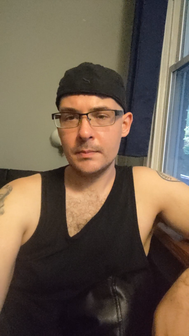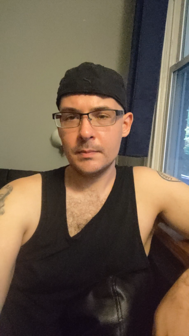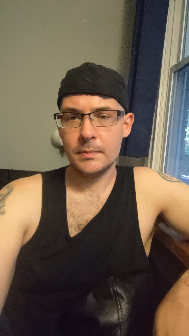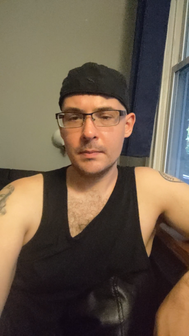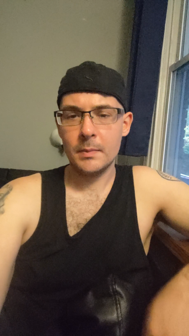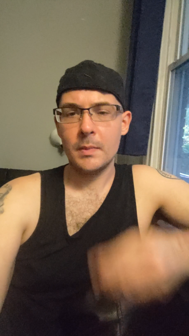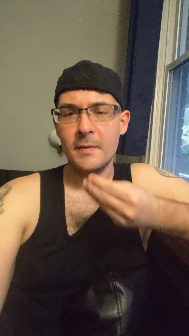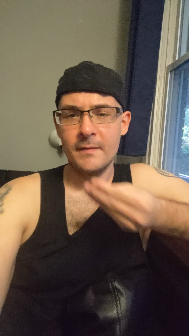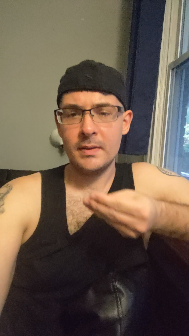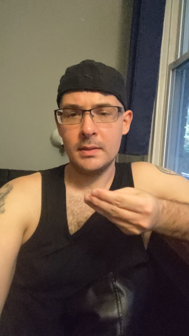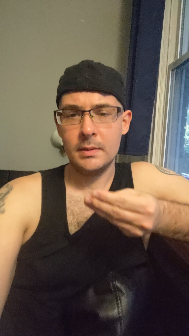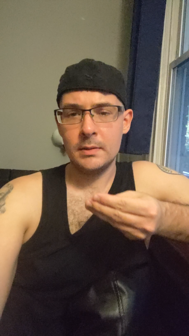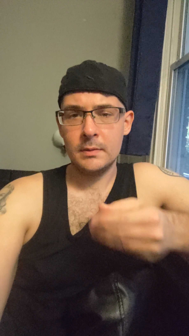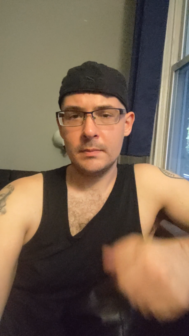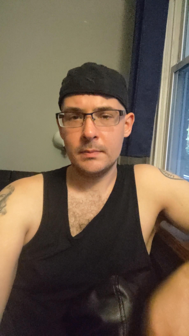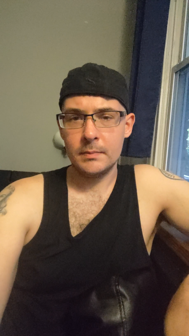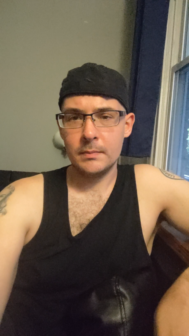feed